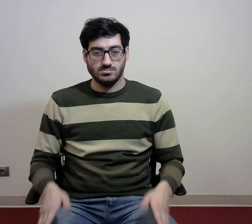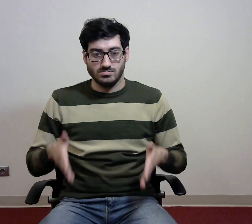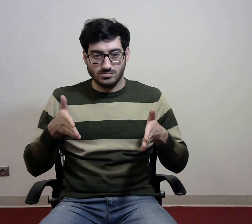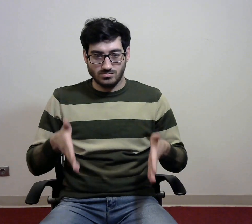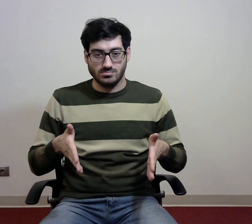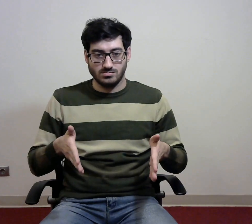burda